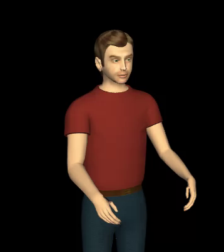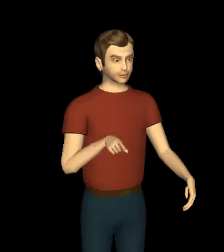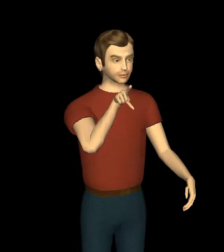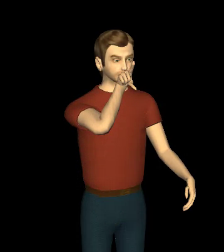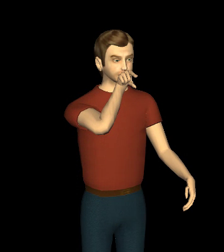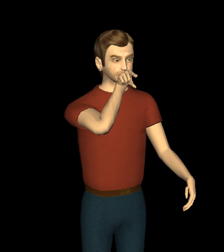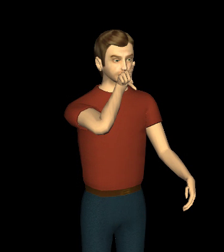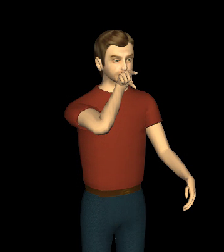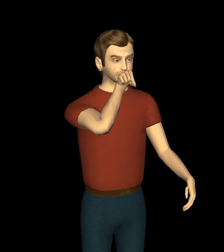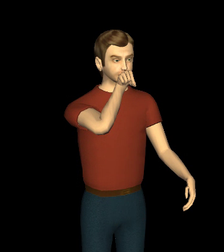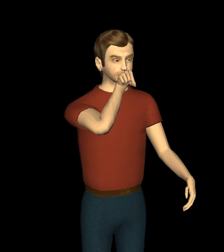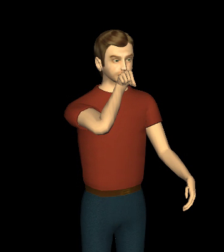عصفور